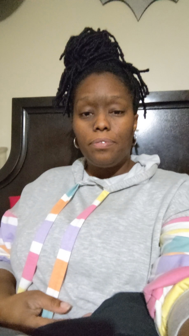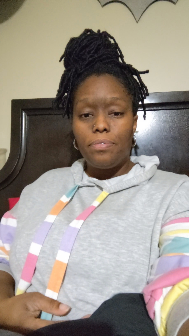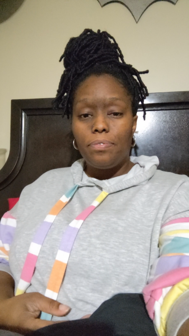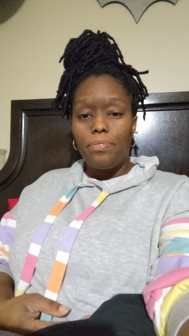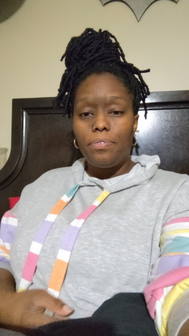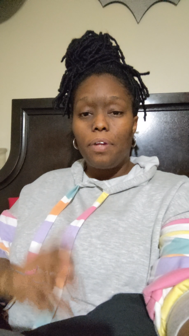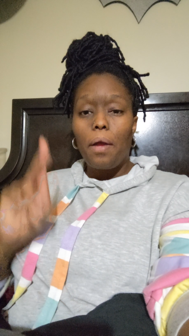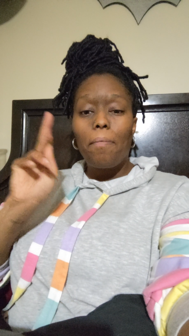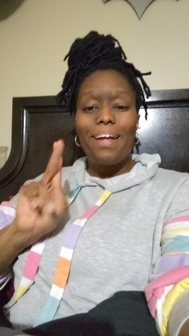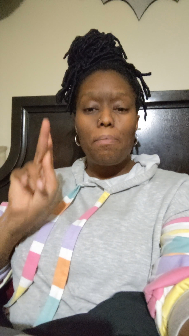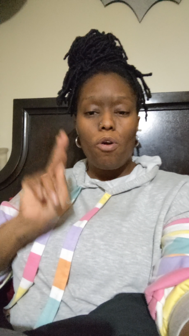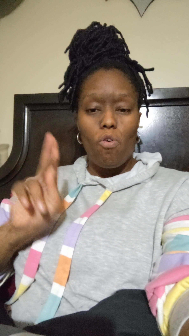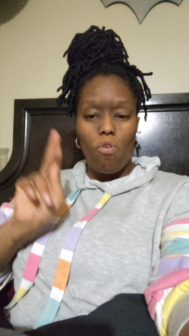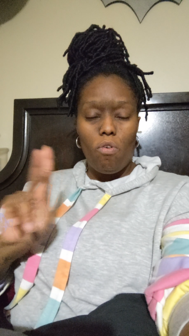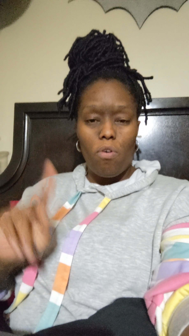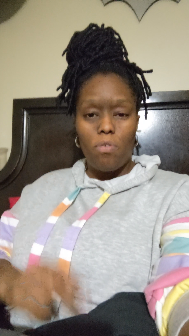people